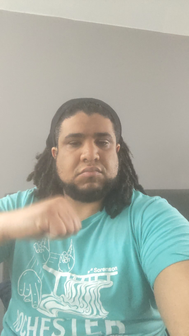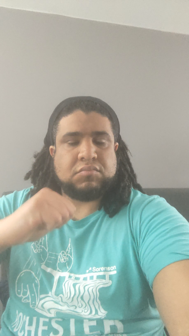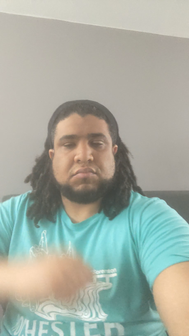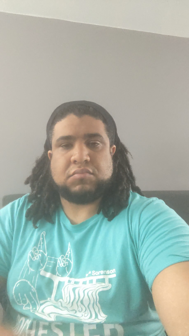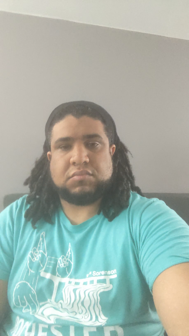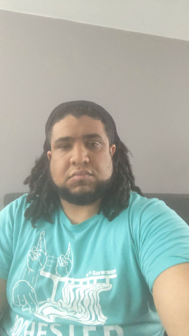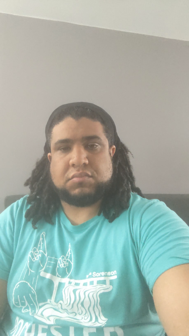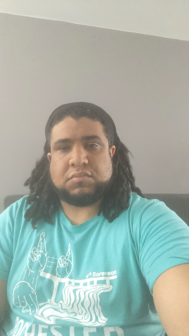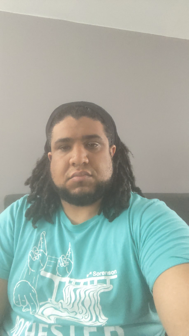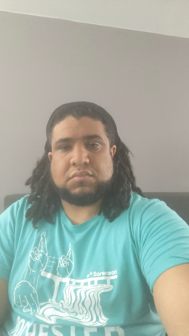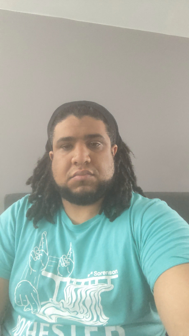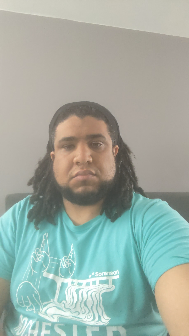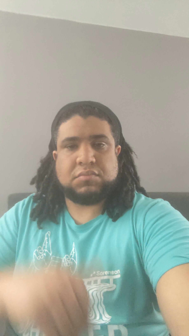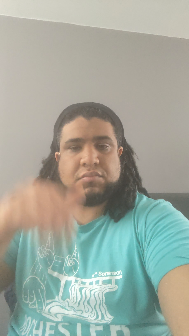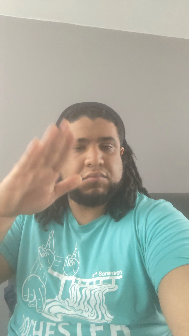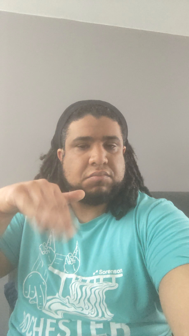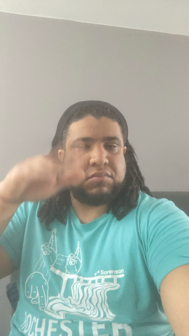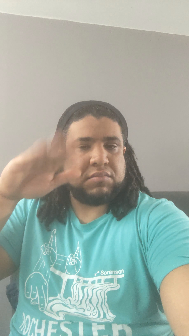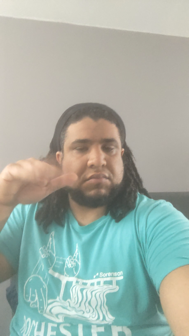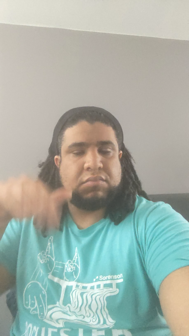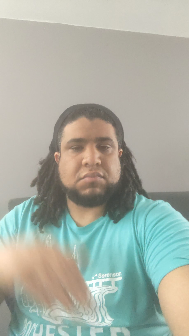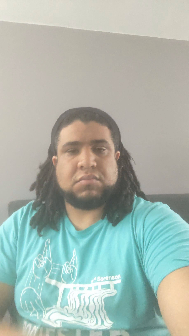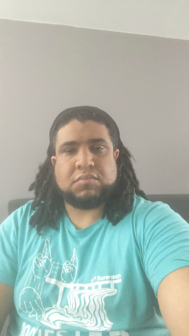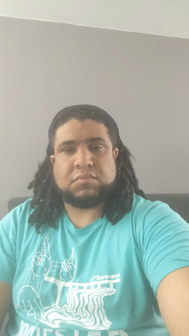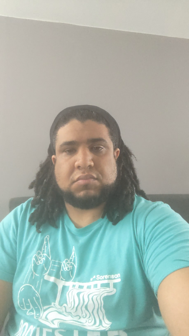paint